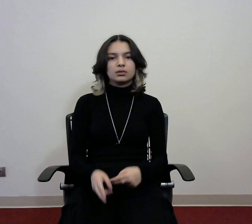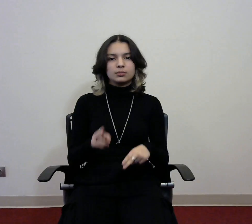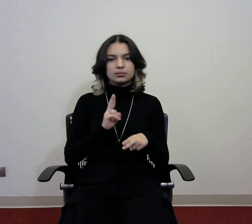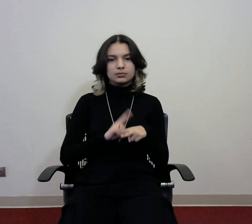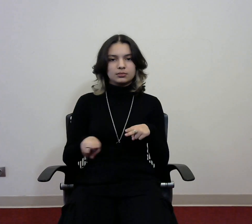itmiş